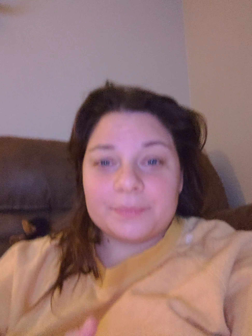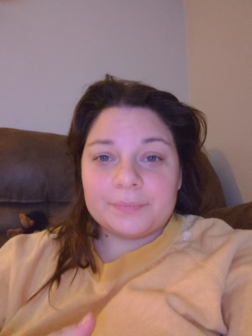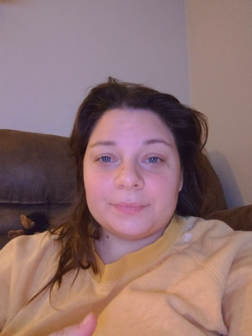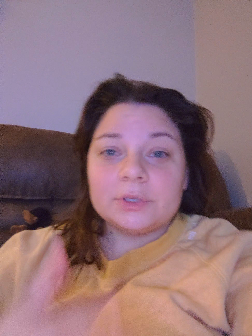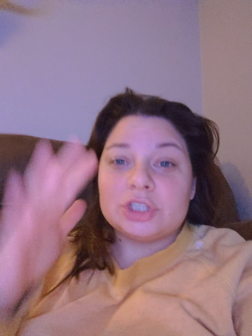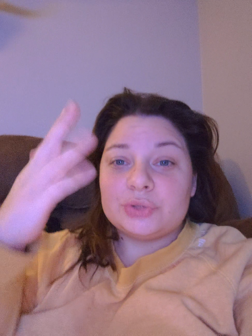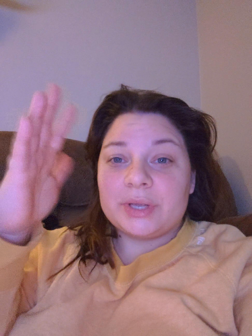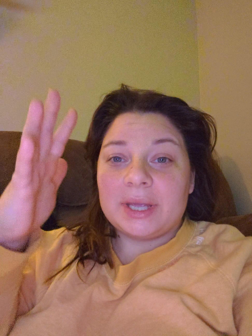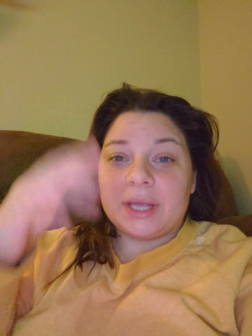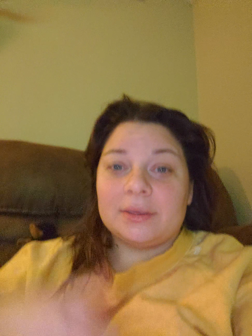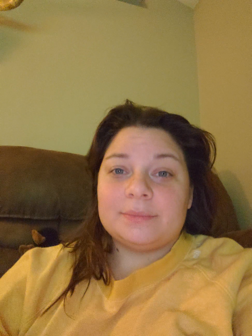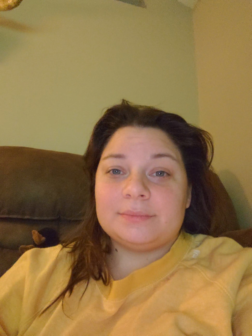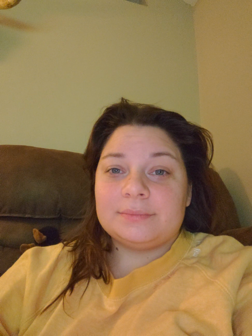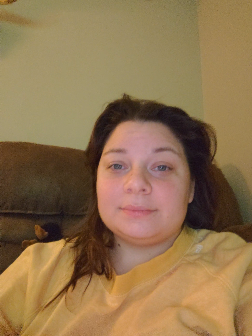tree